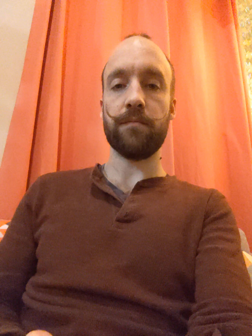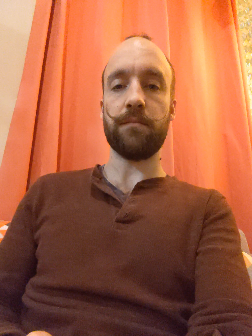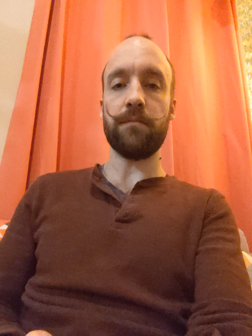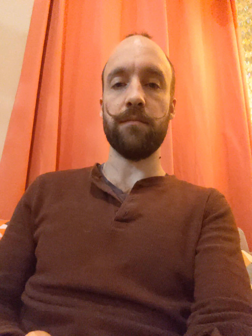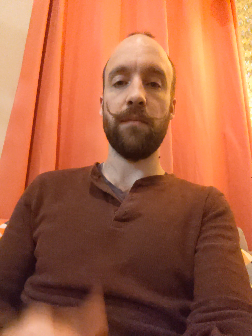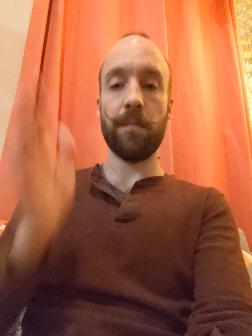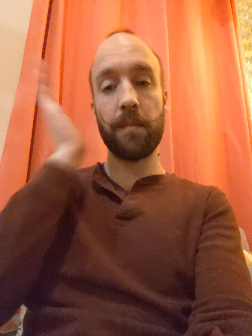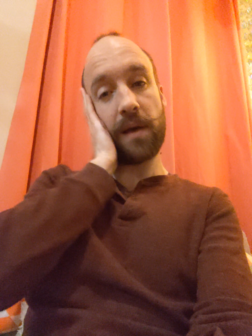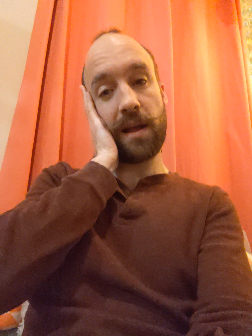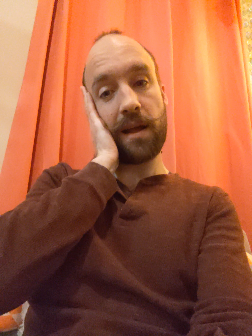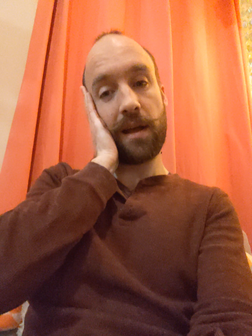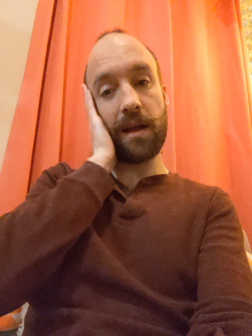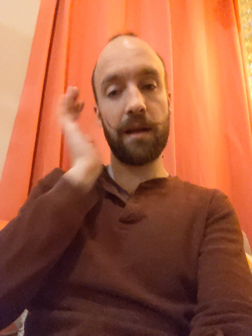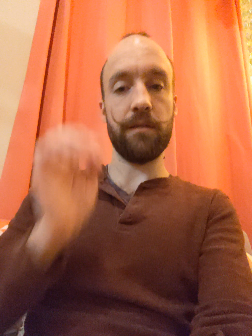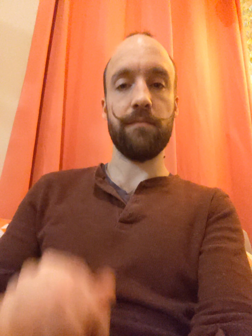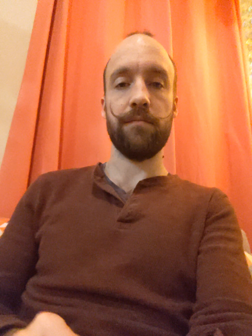bed